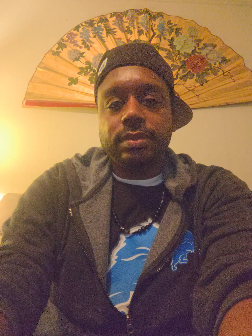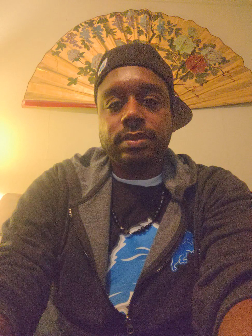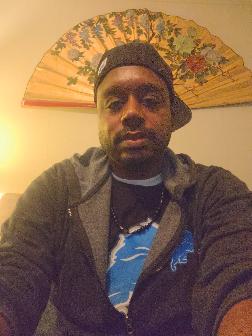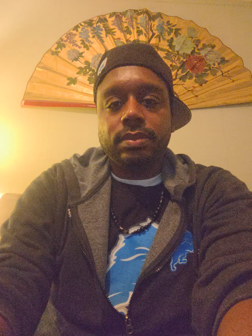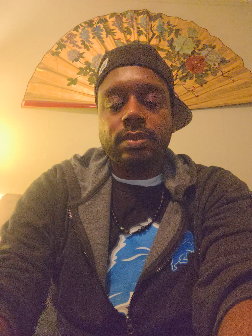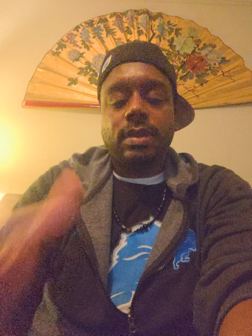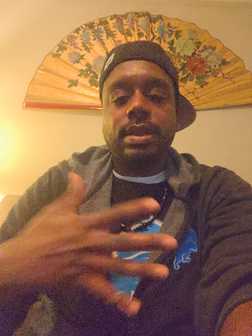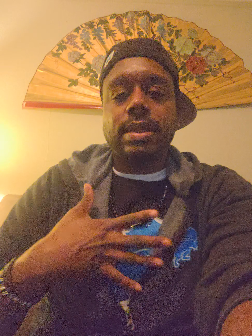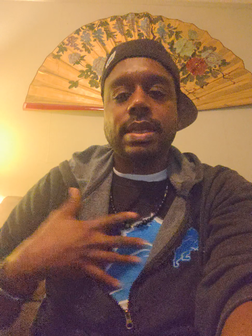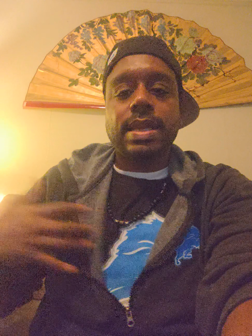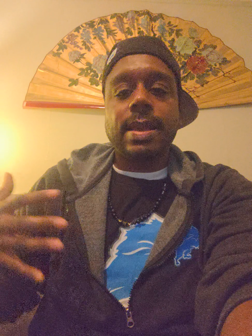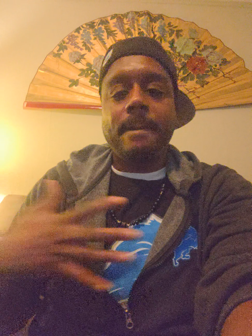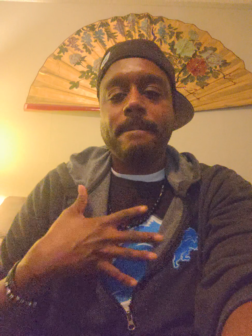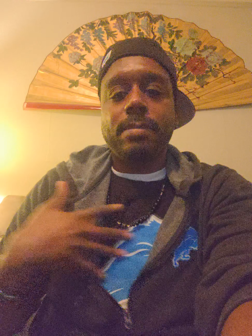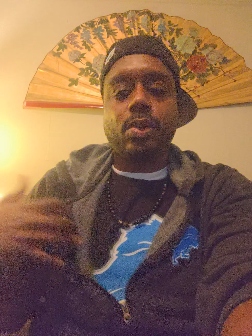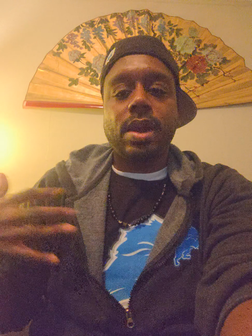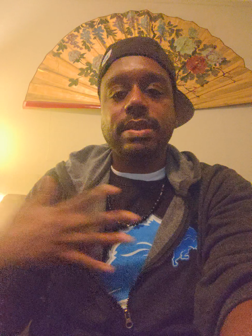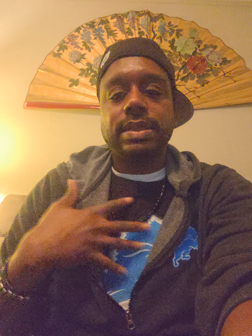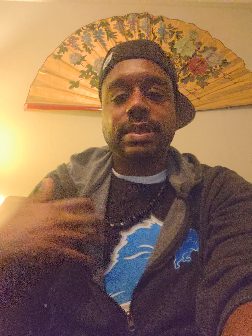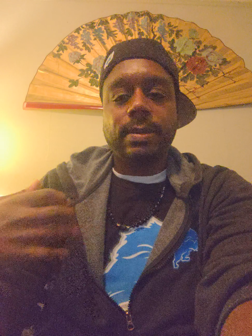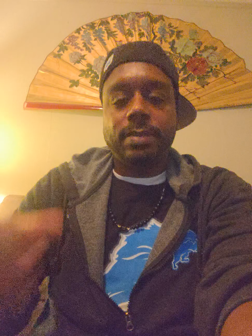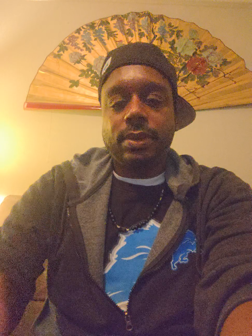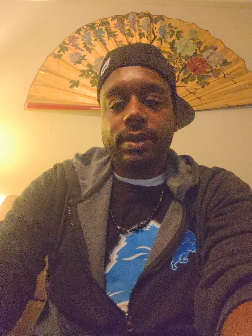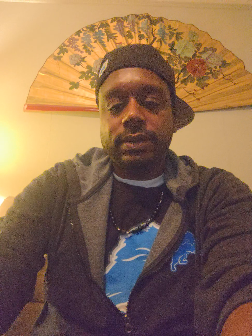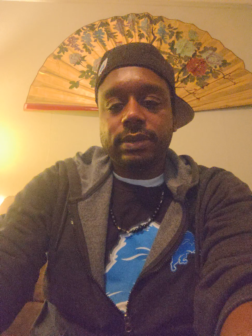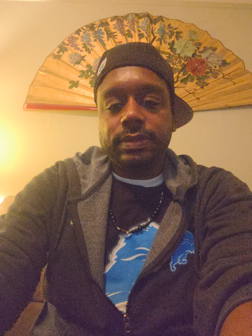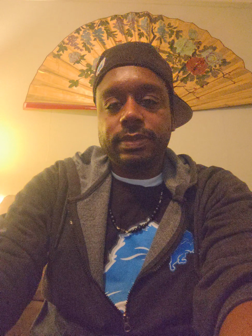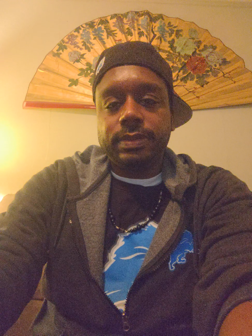zebra